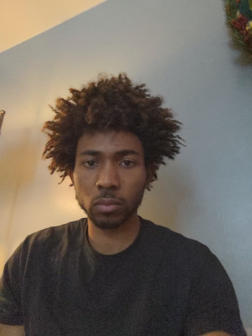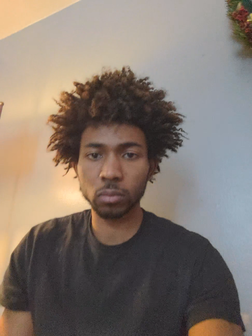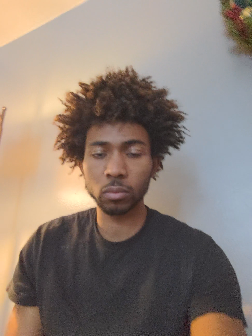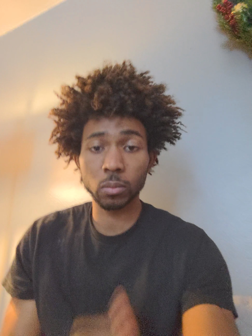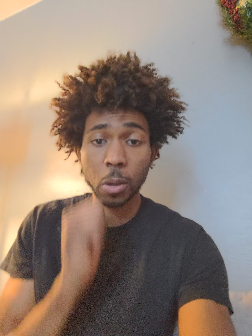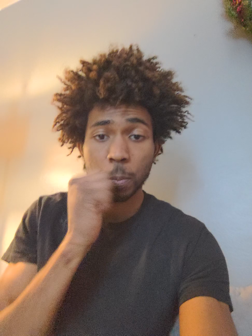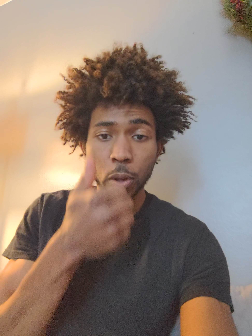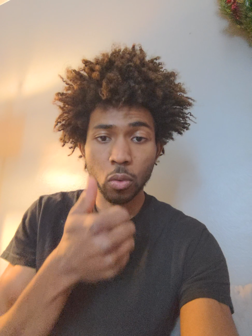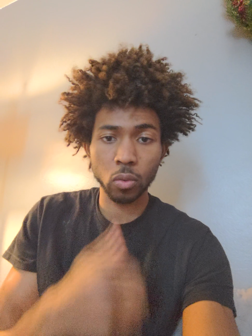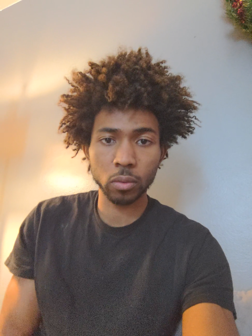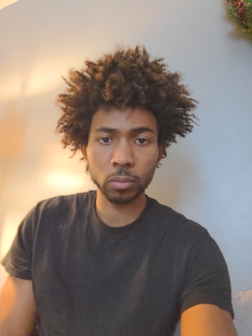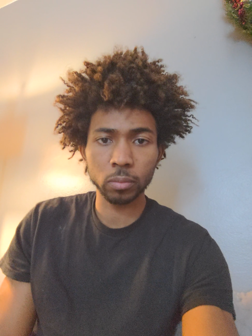tomorrow